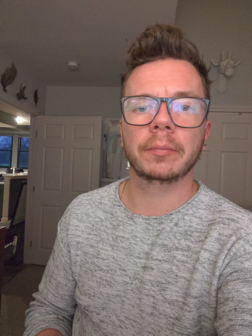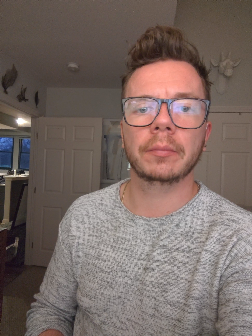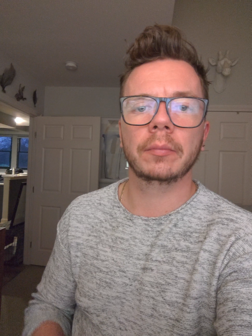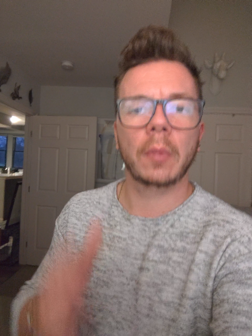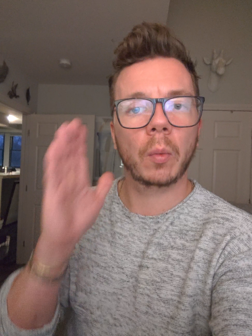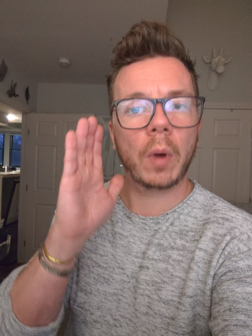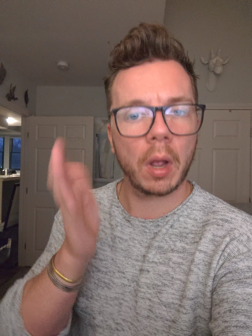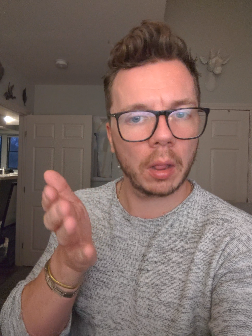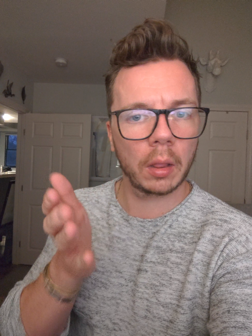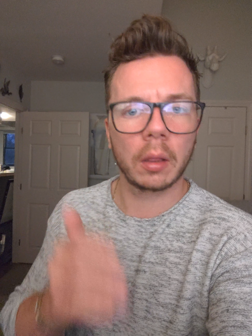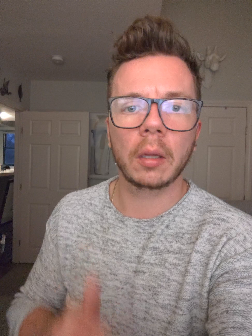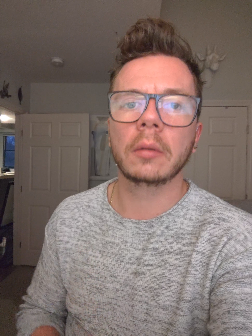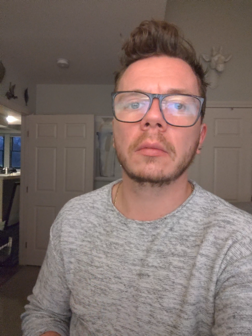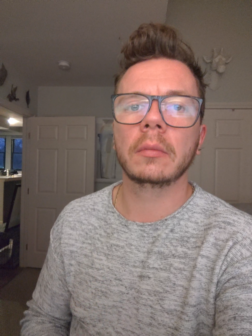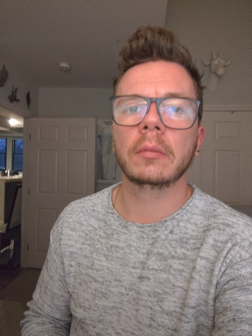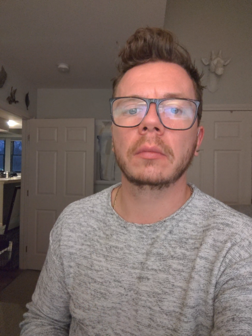will